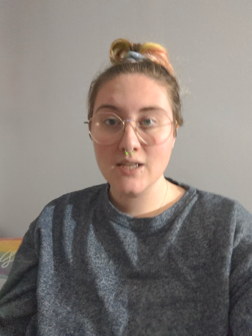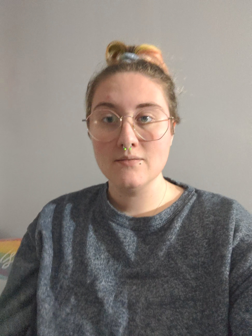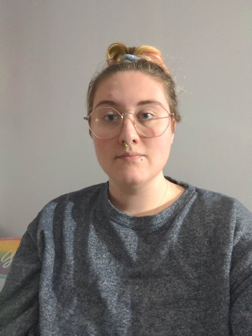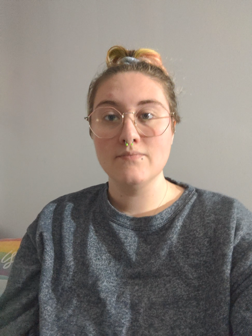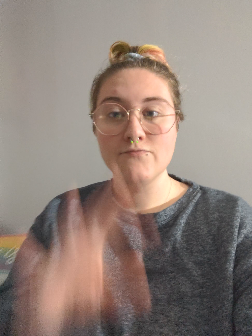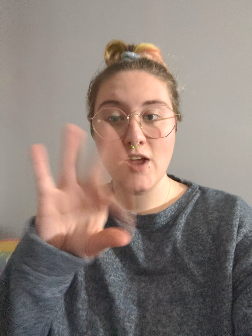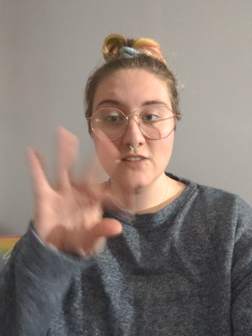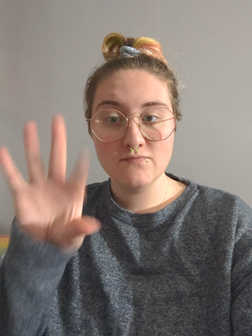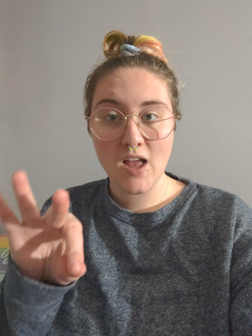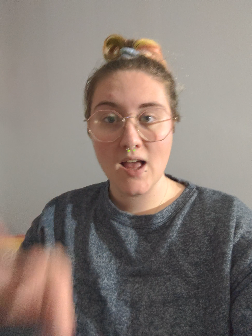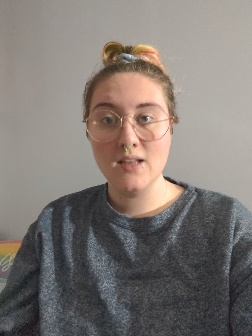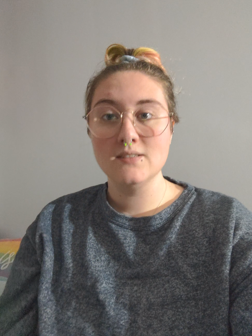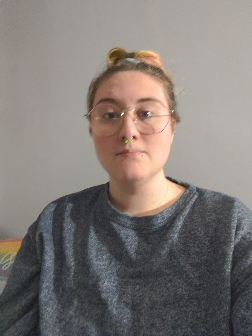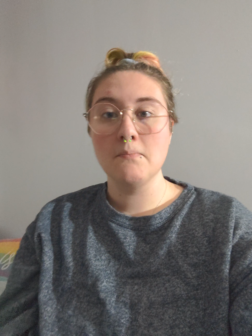french fries